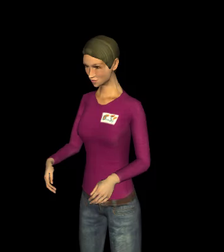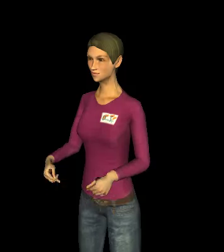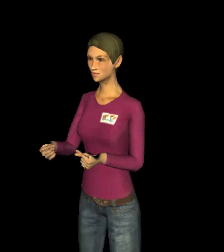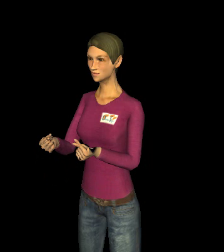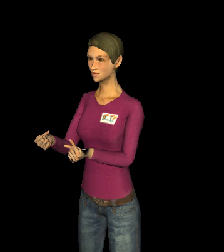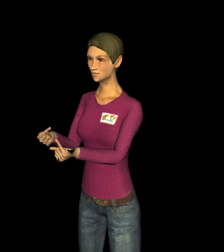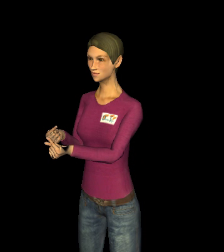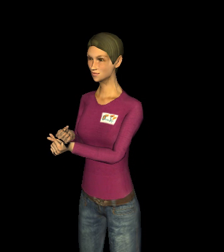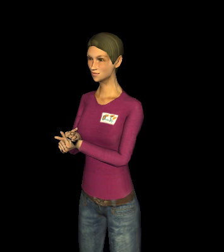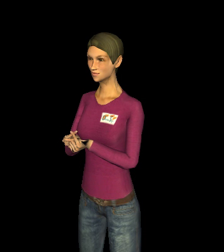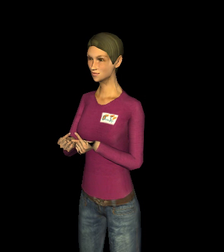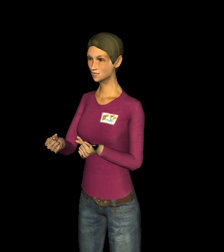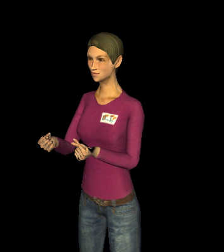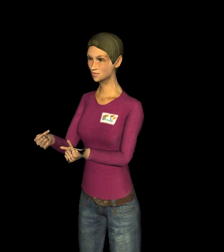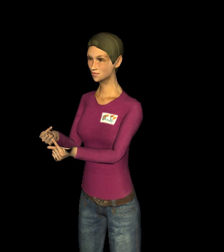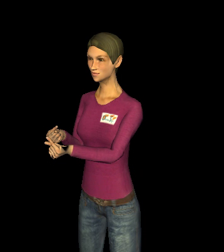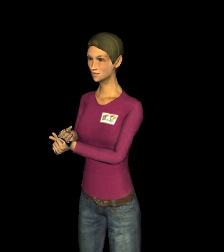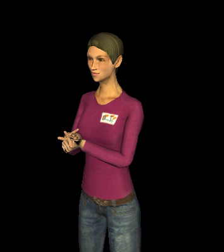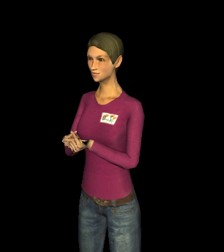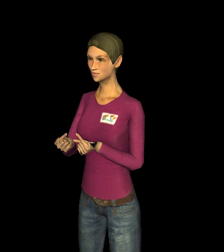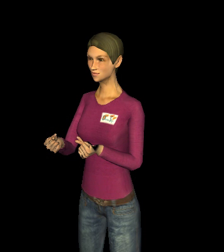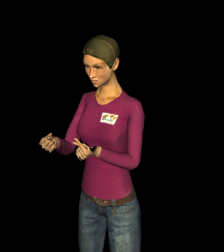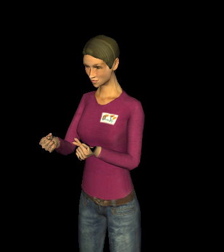اقتصاد